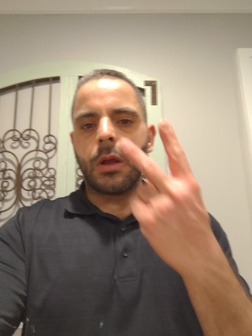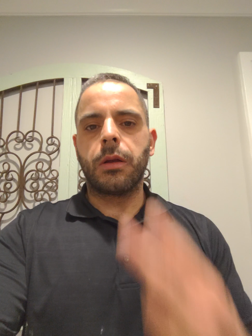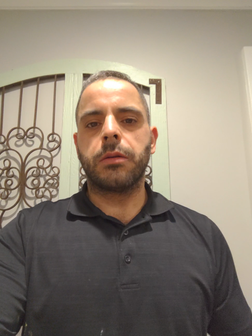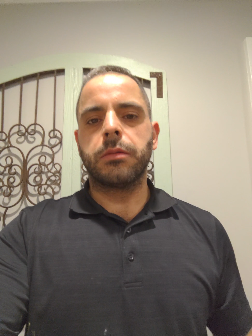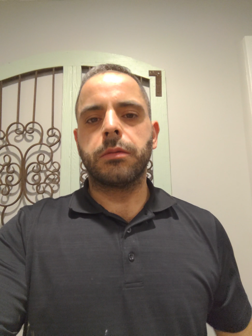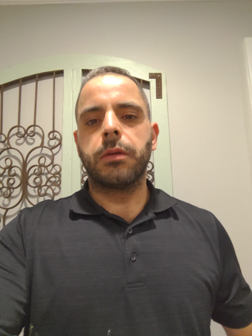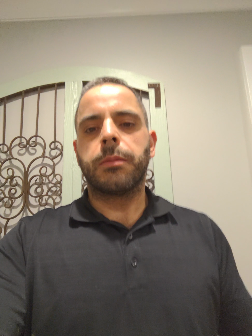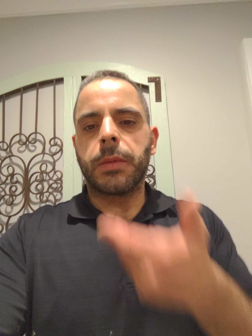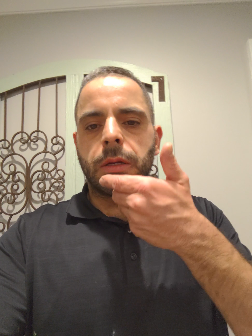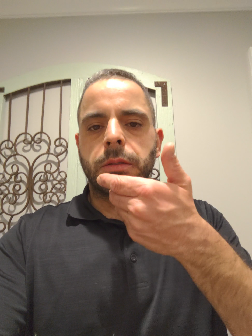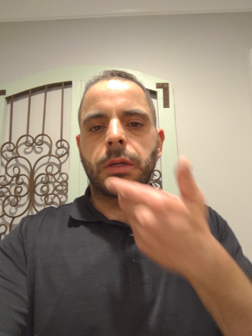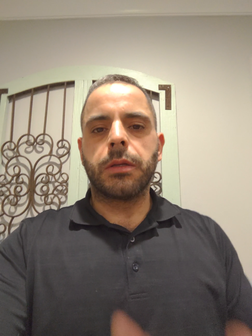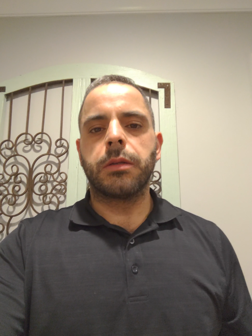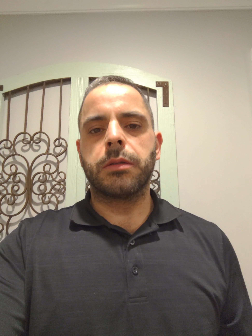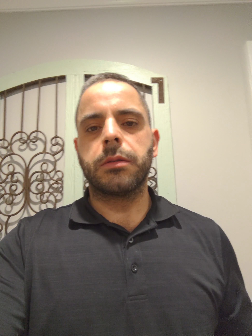pizza